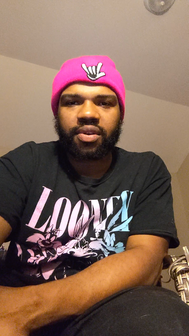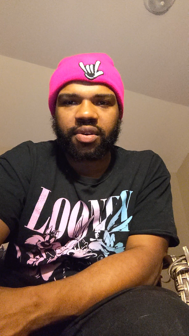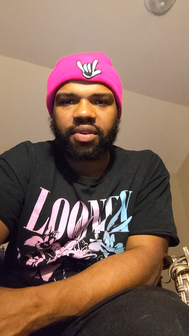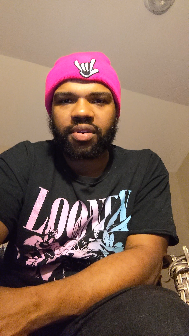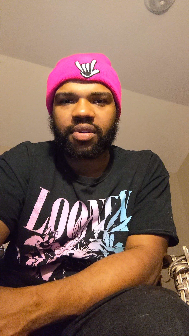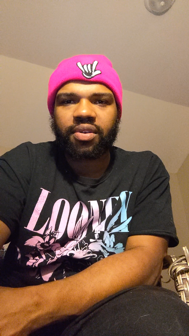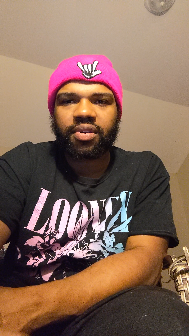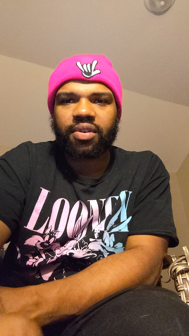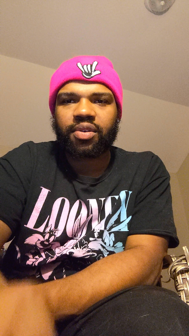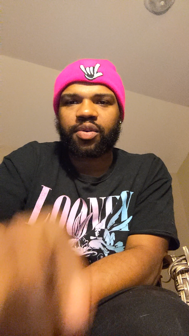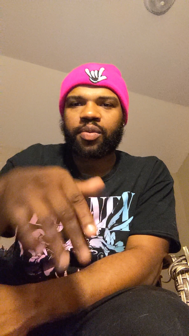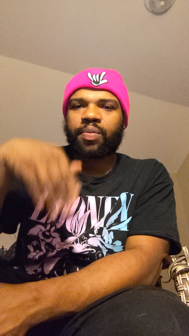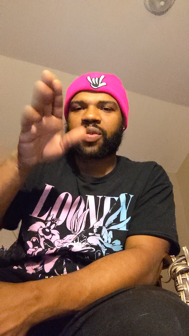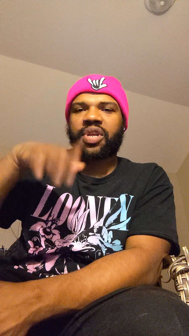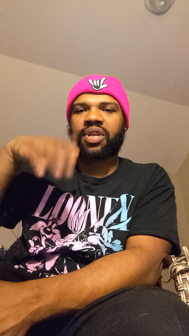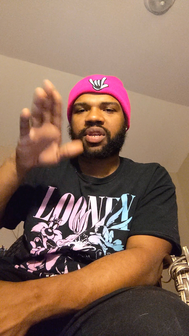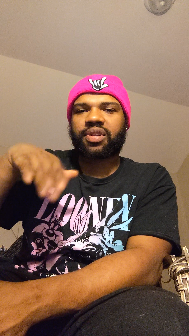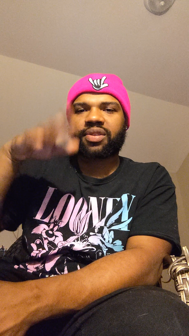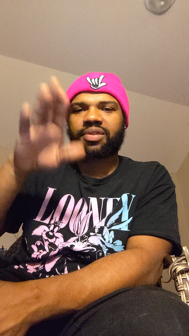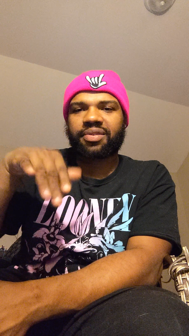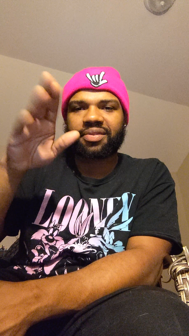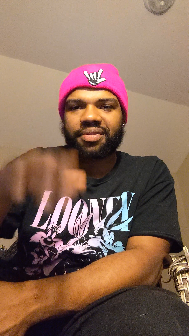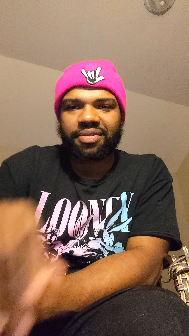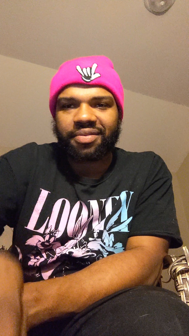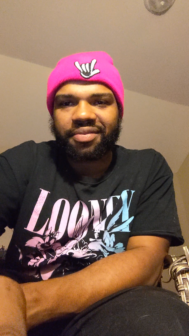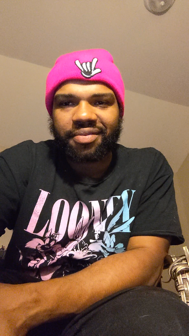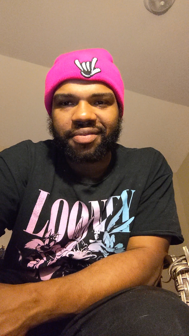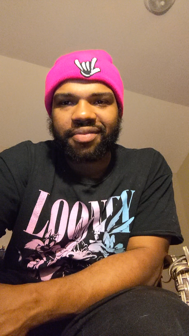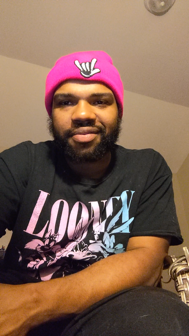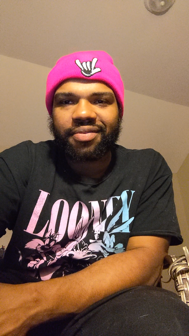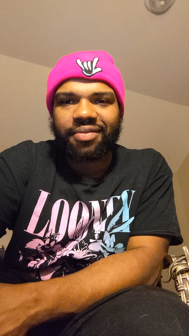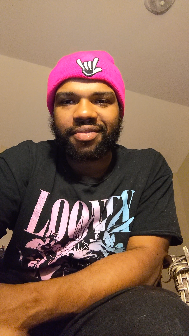paint